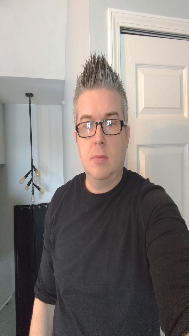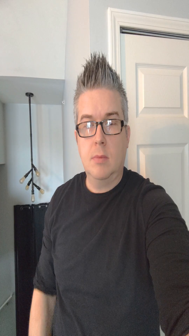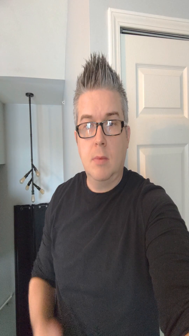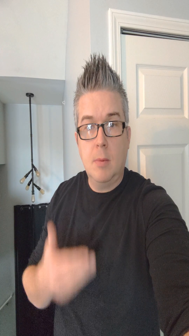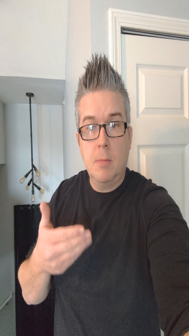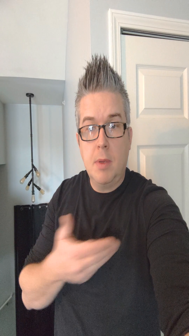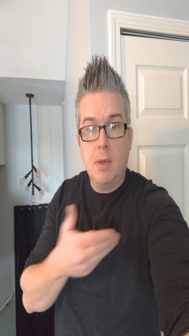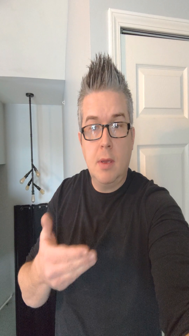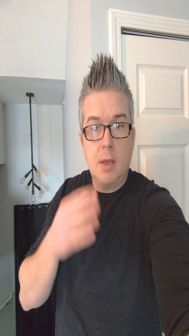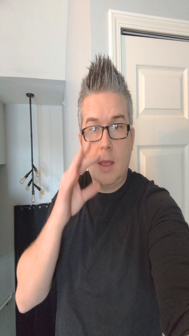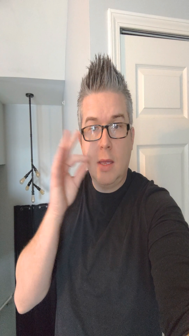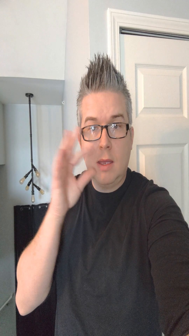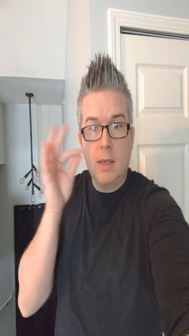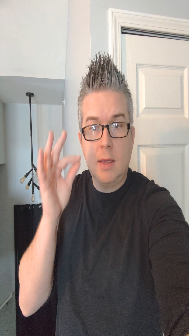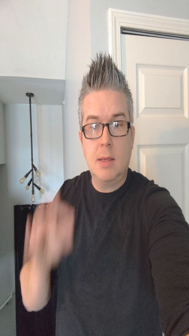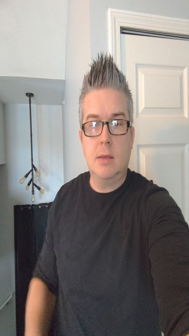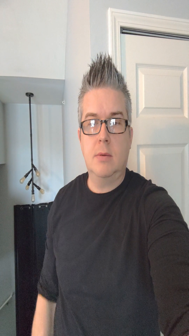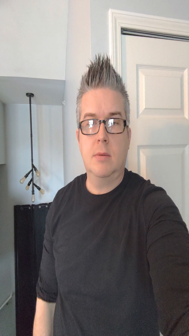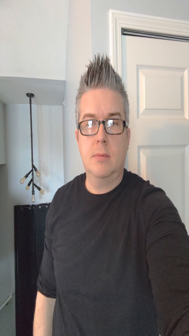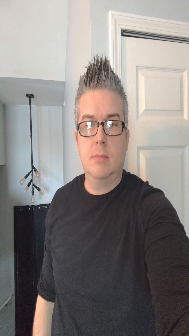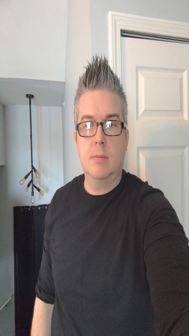kitty